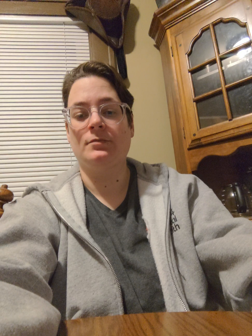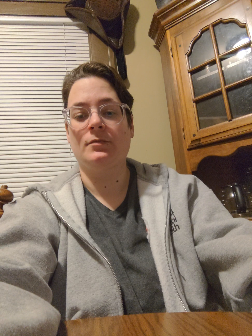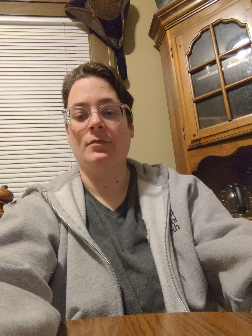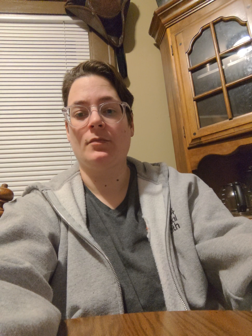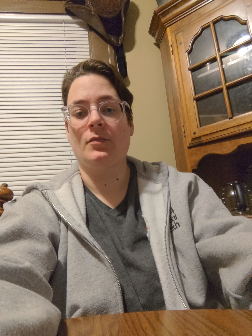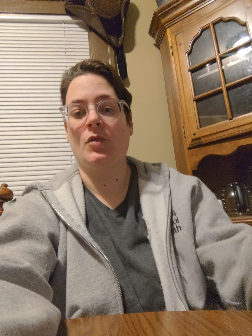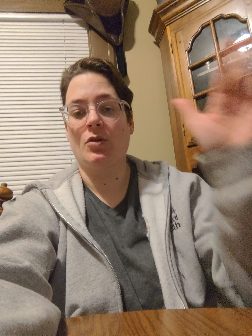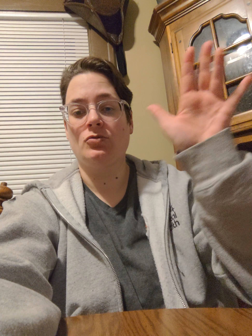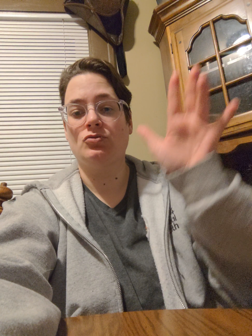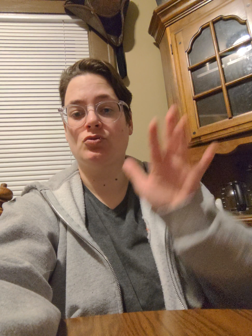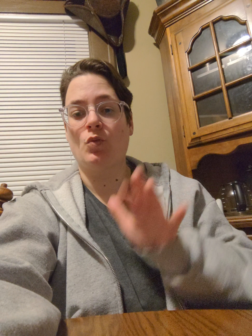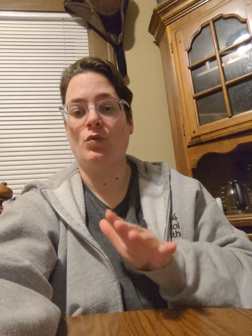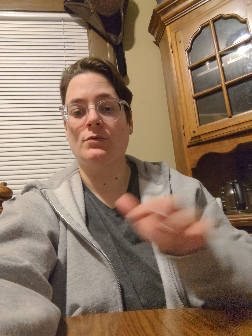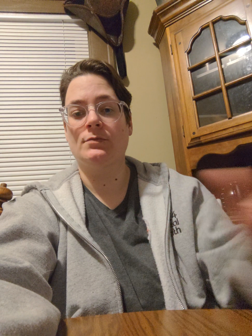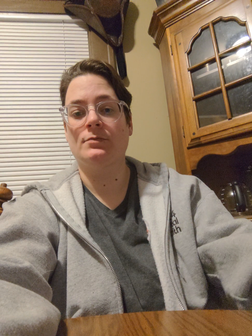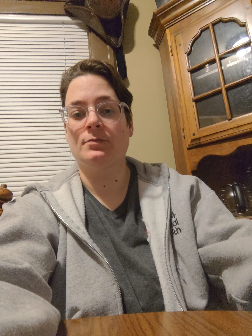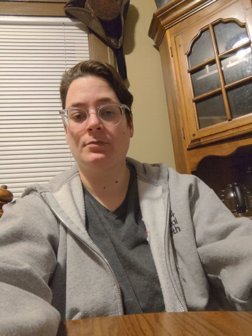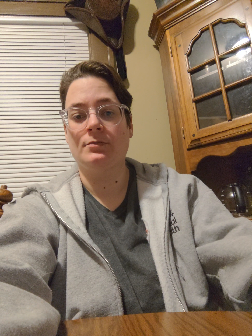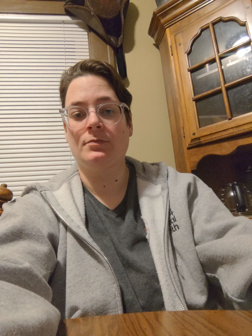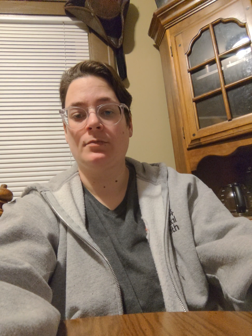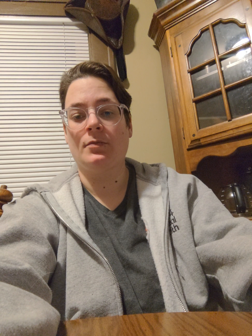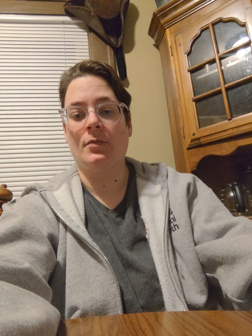snow